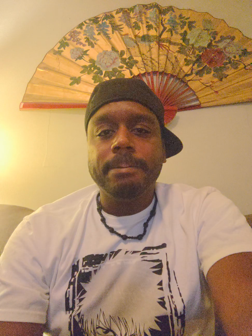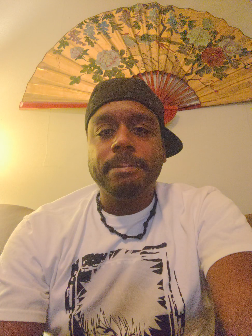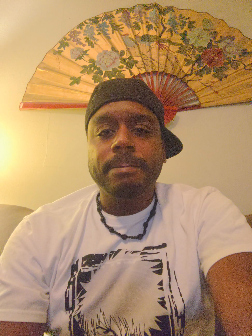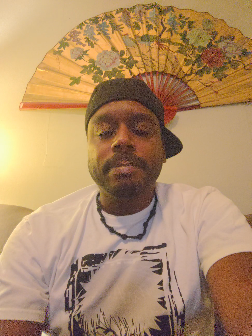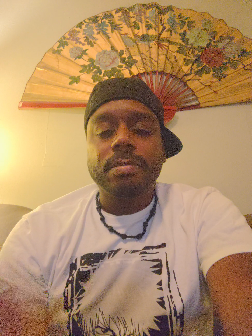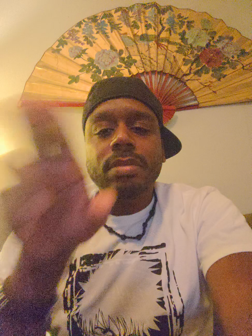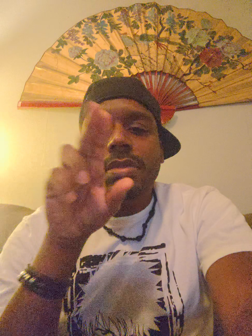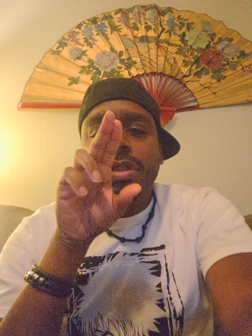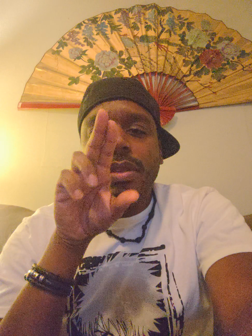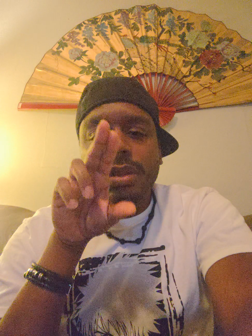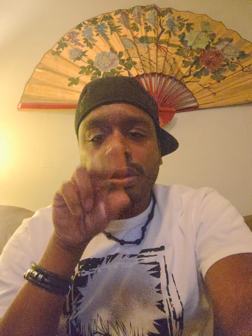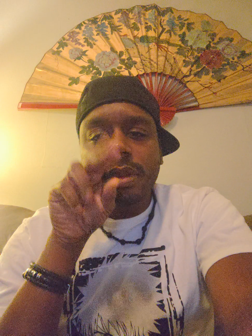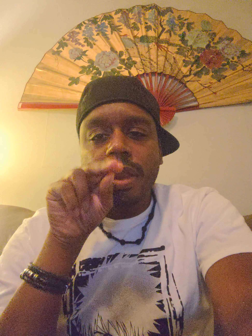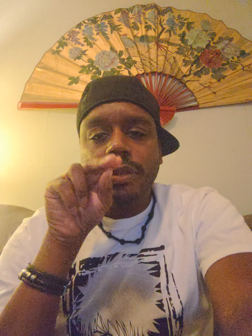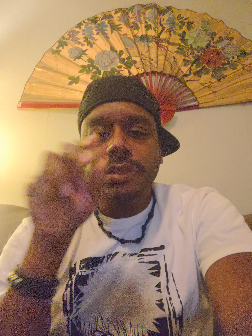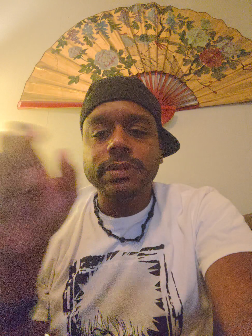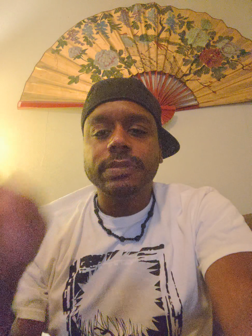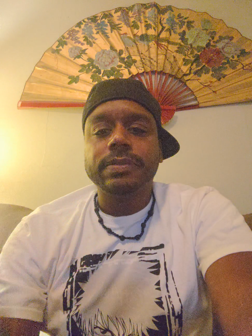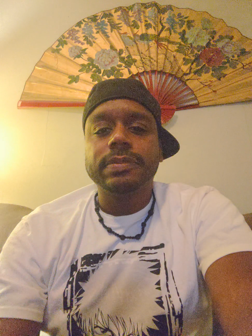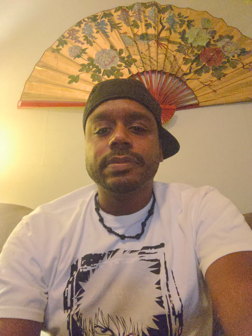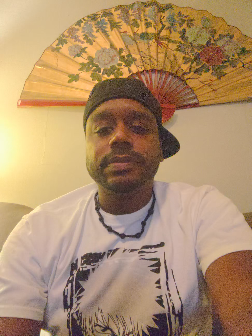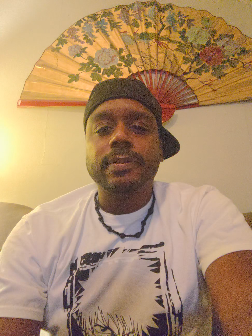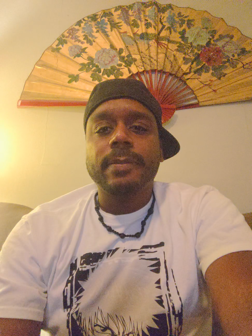duck